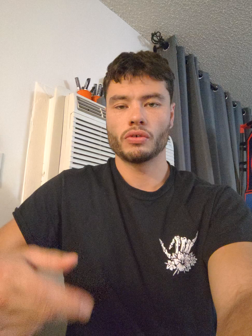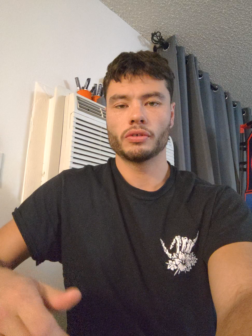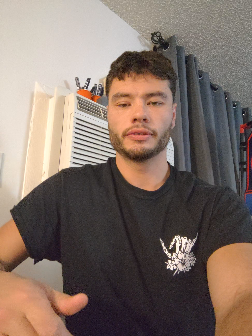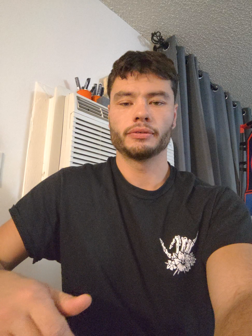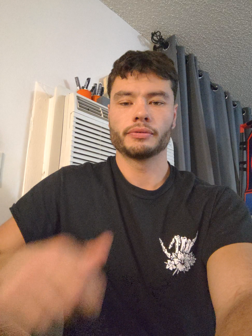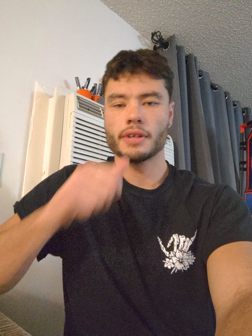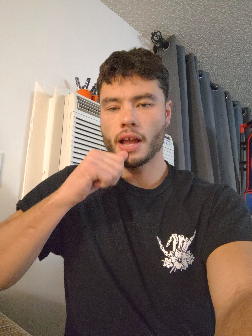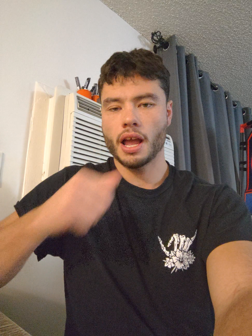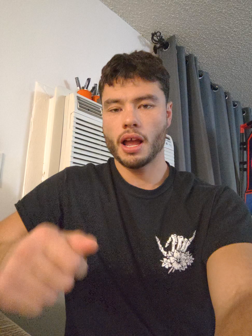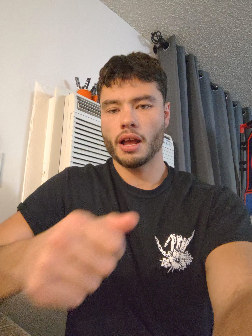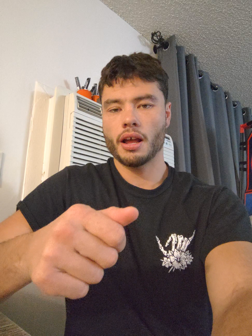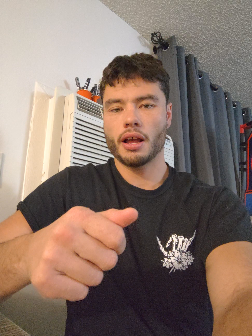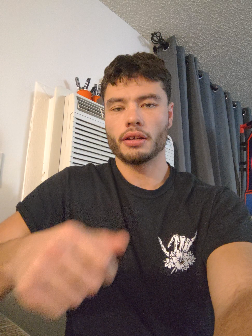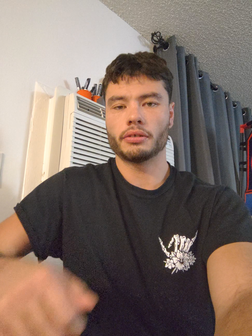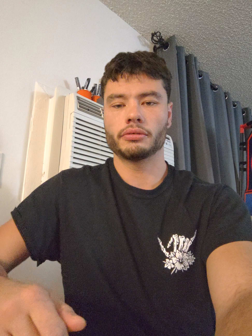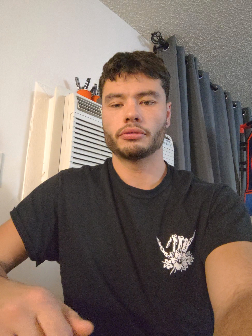hide